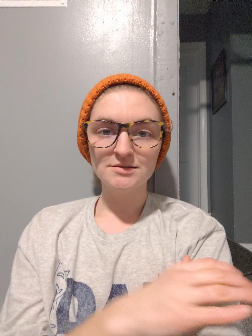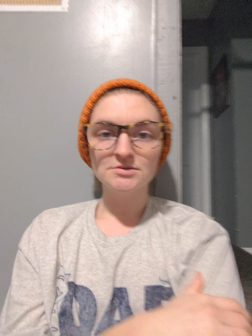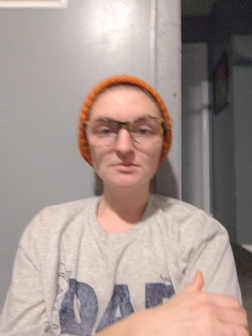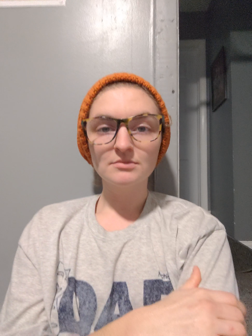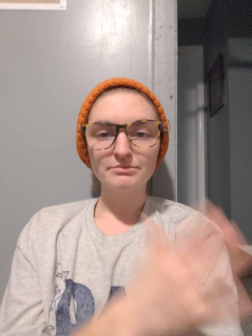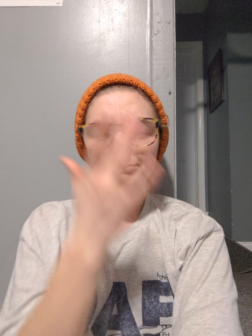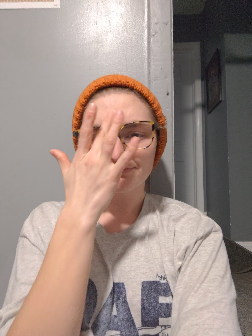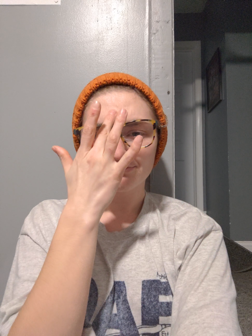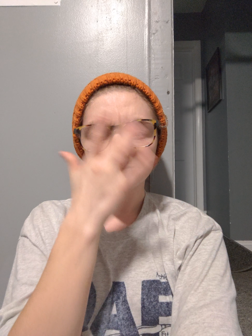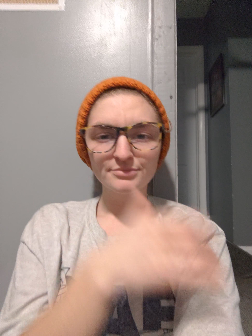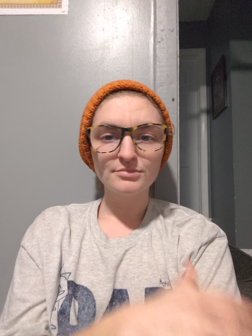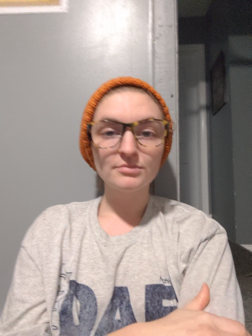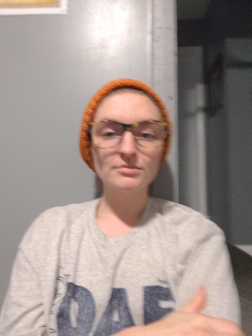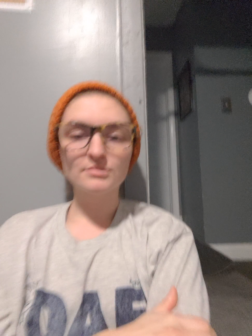sick